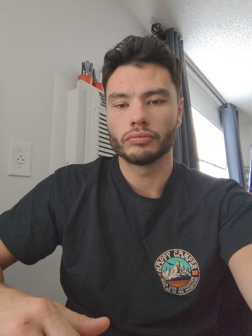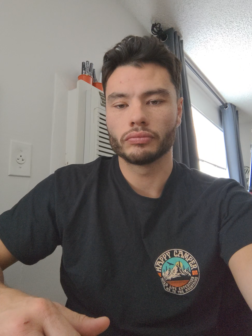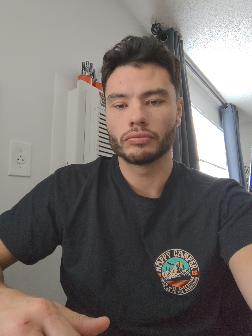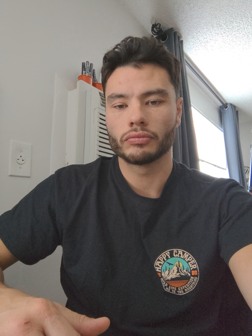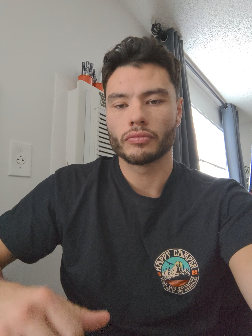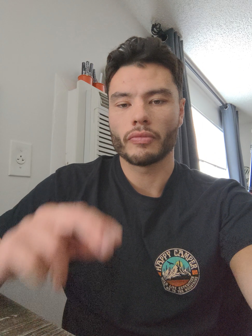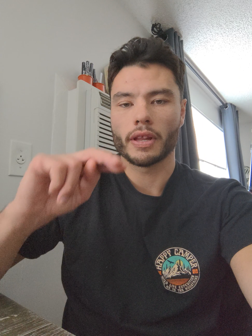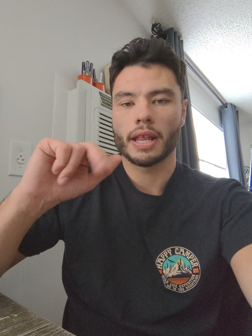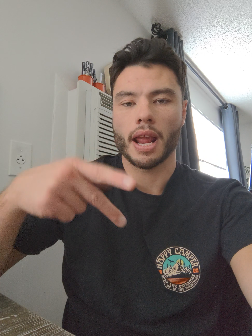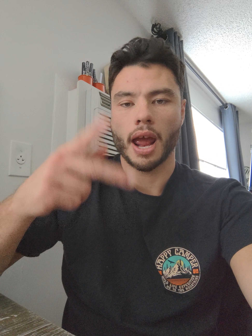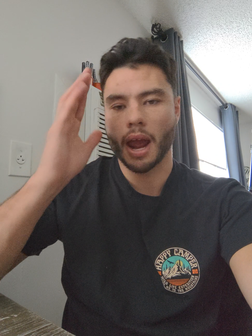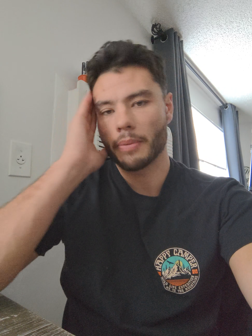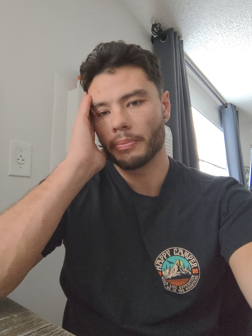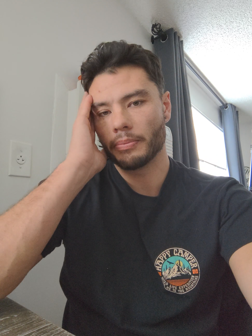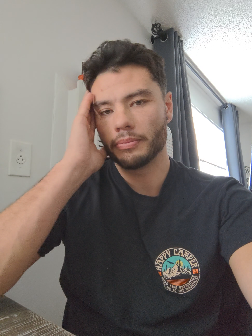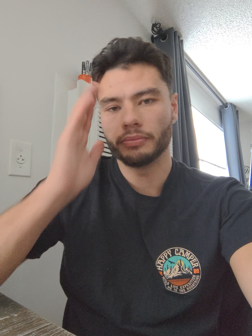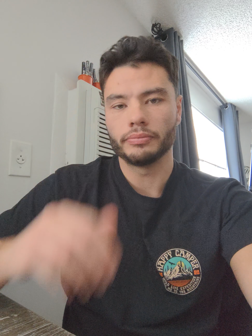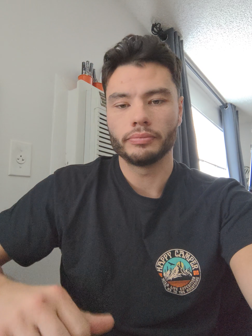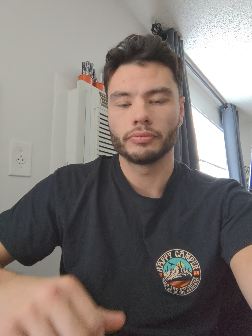nap